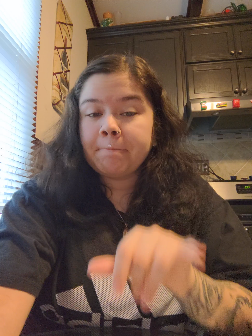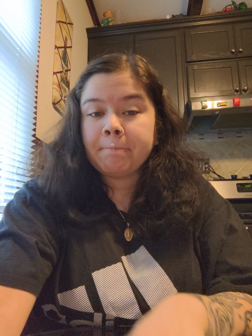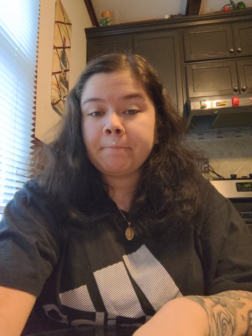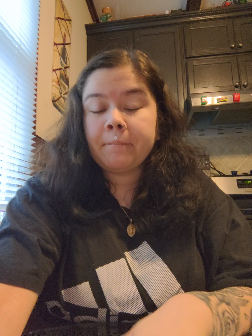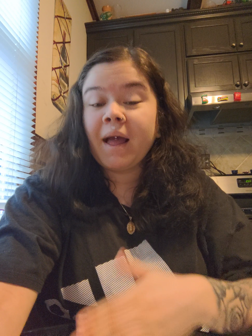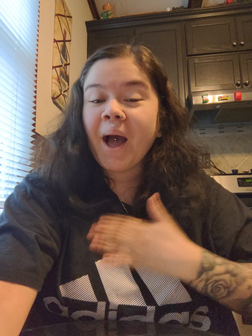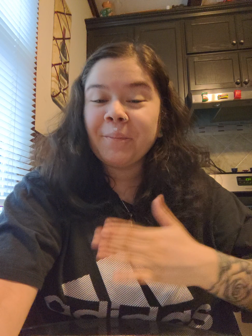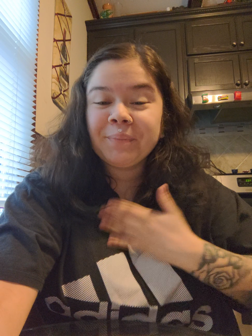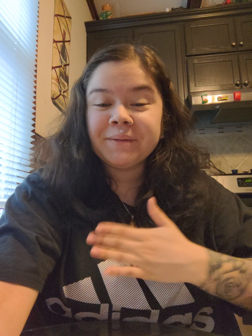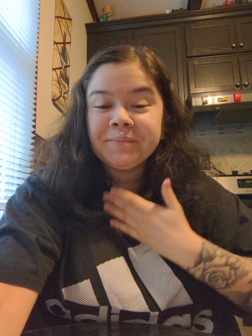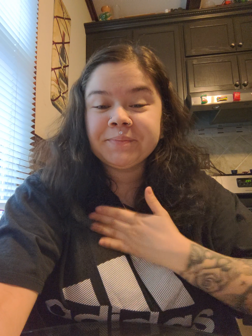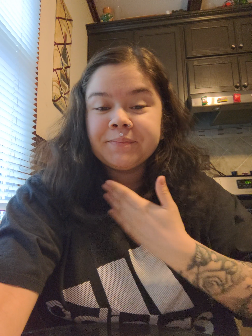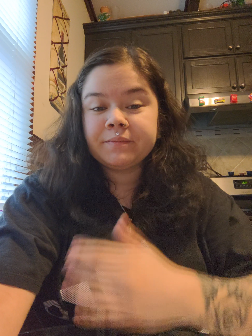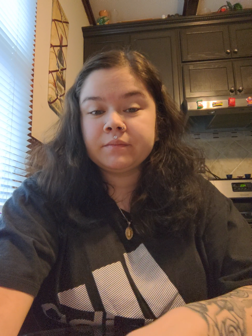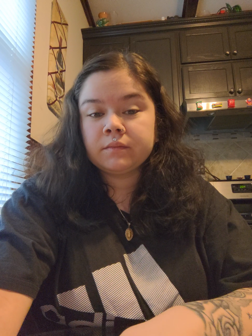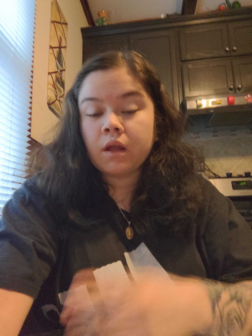happy